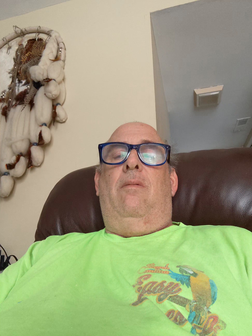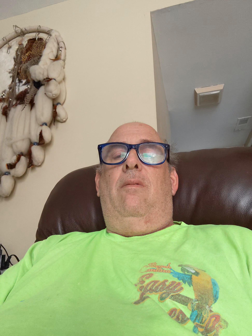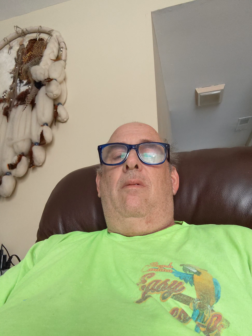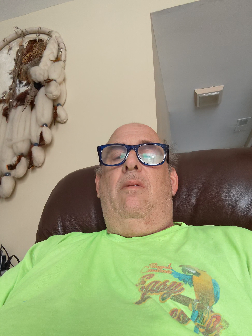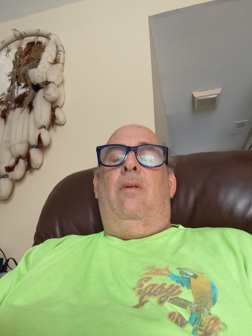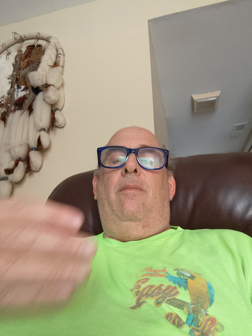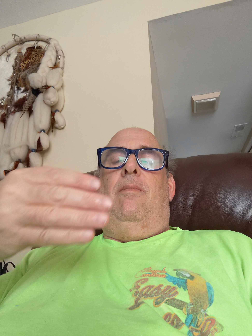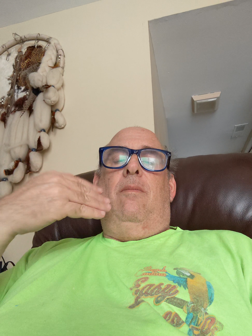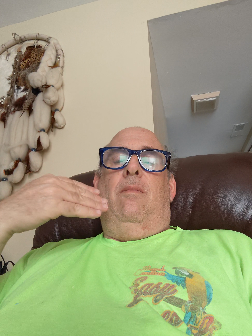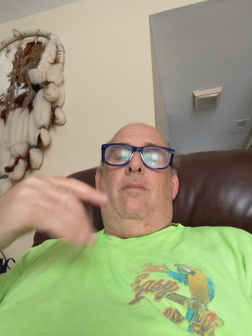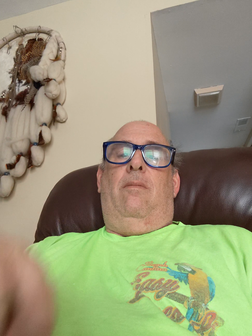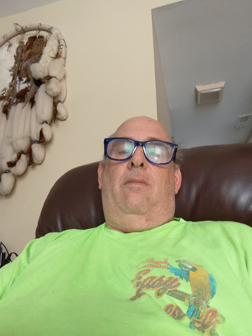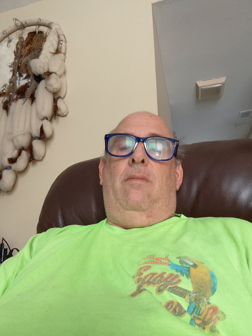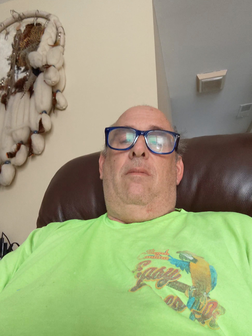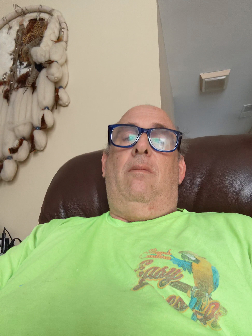before